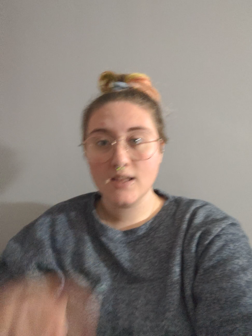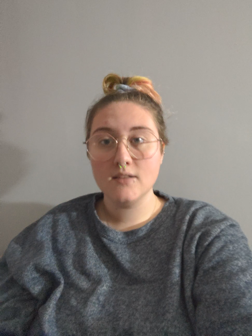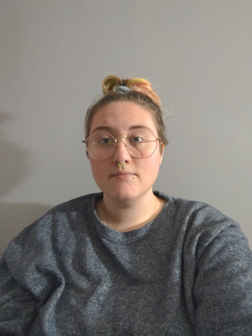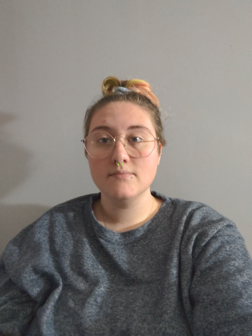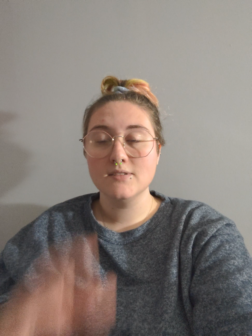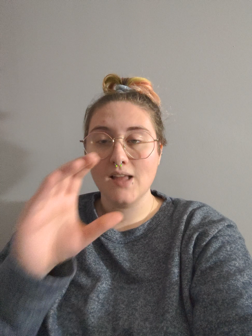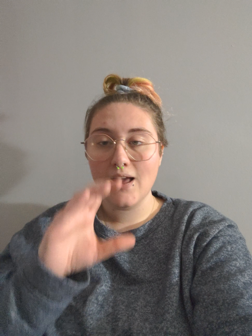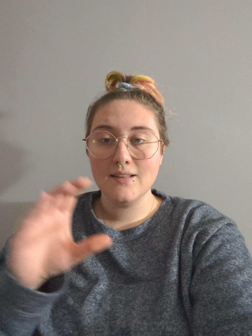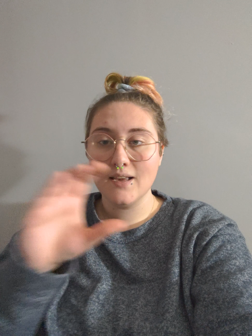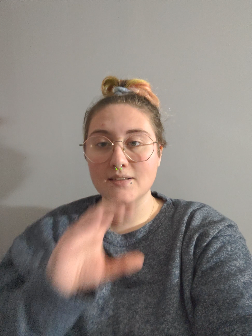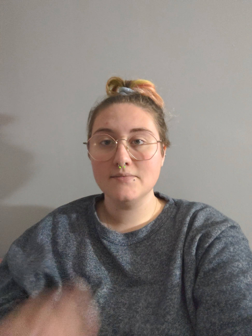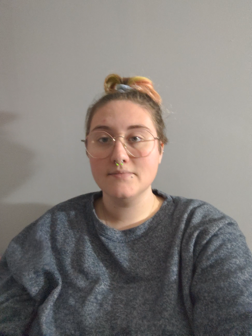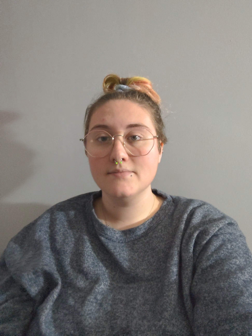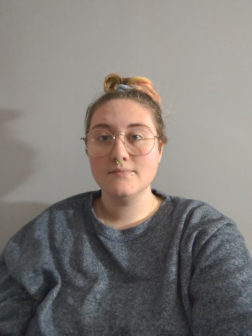chocolate